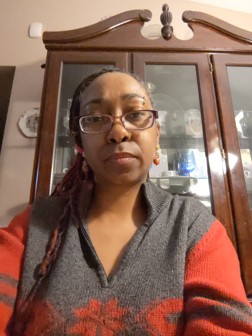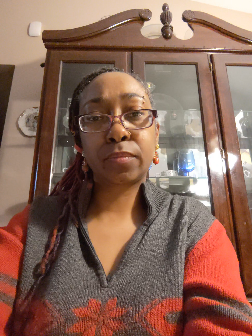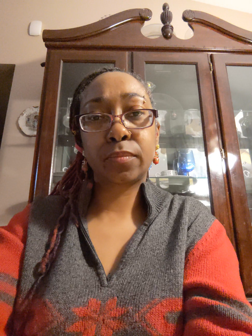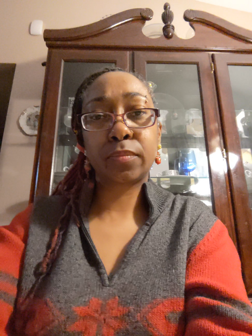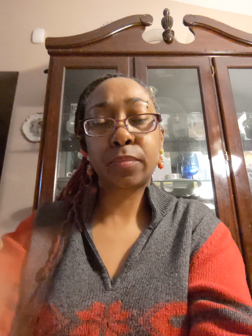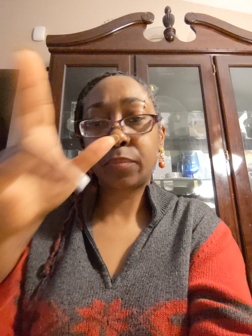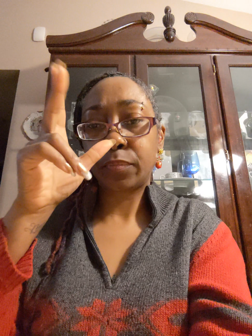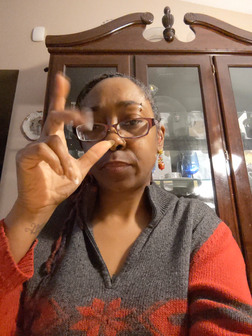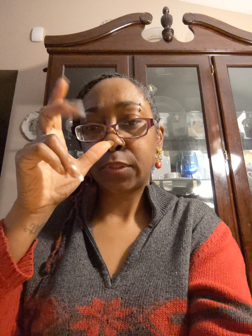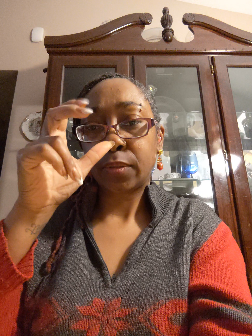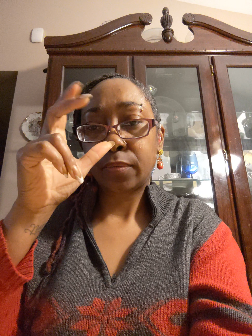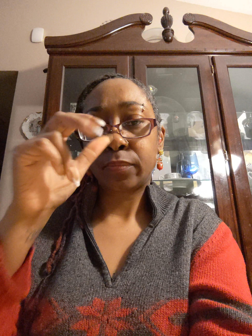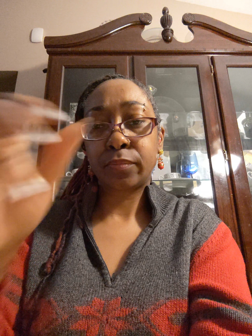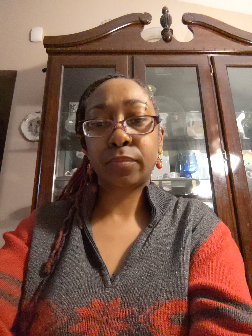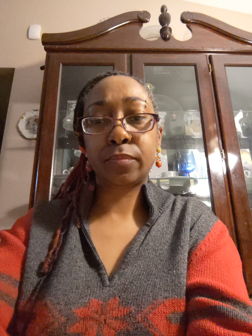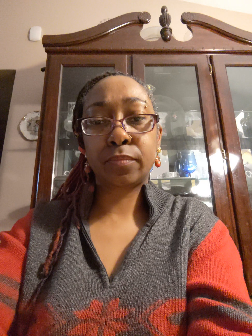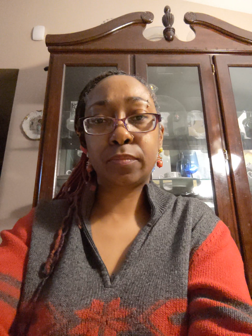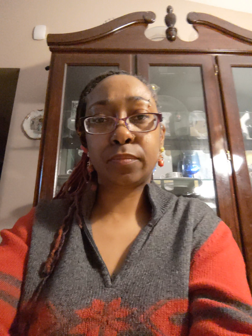bug